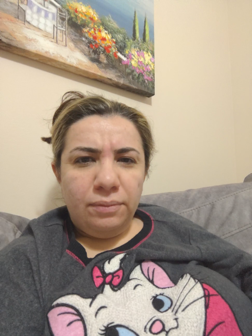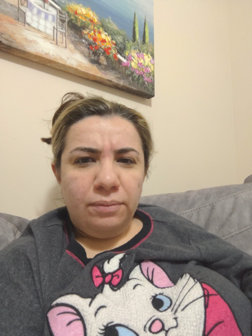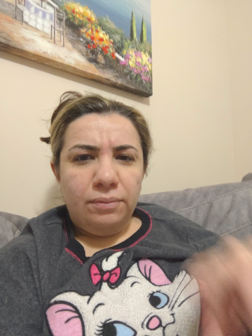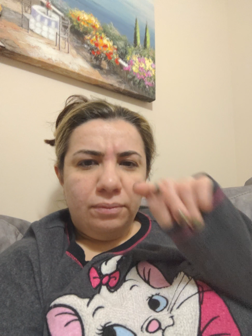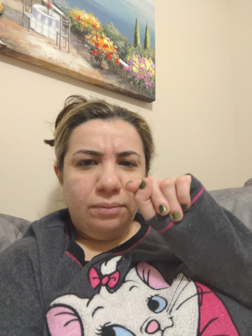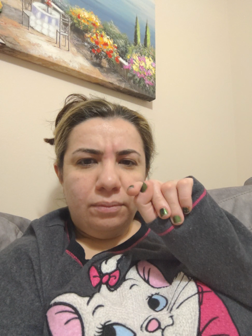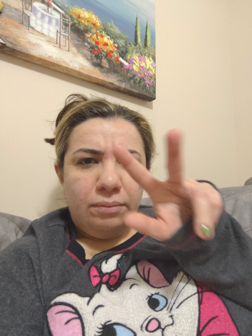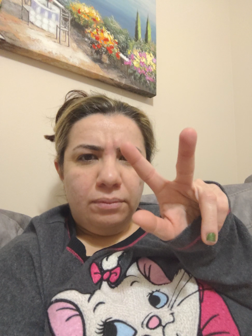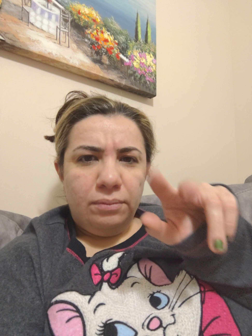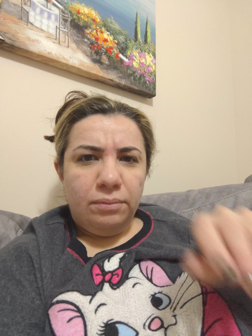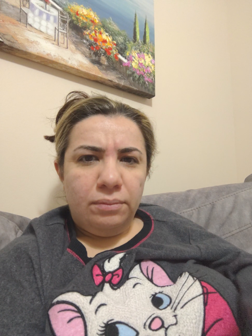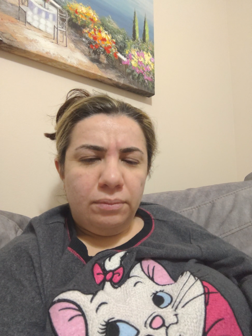TV